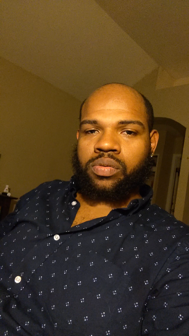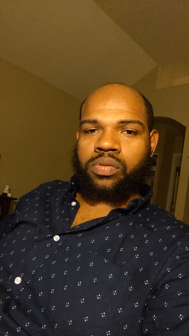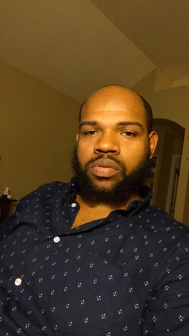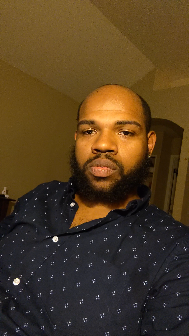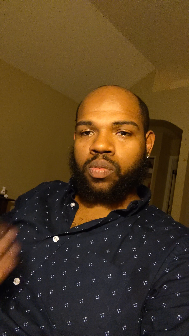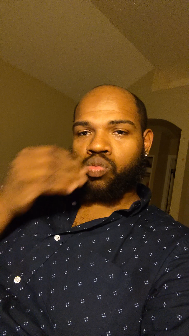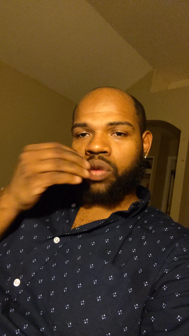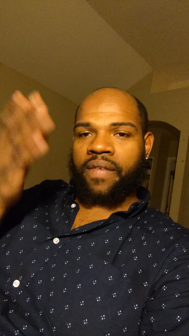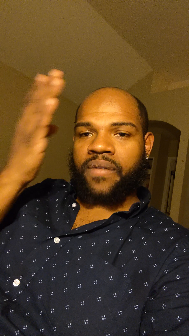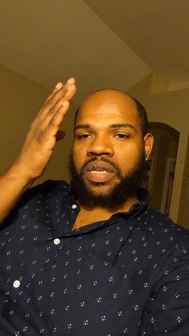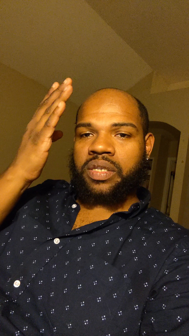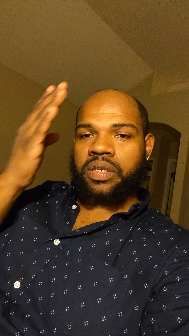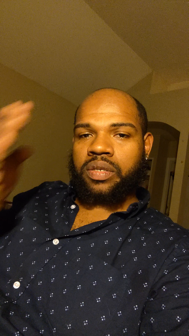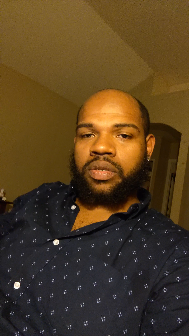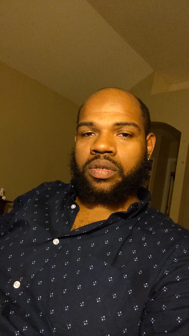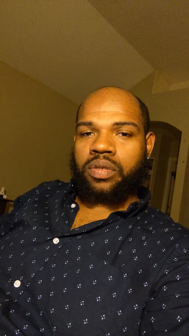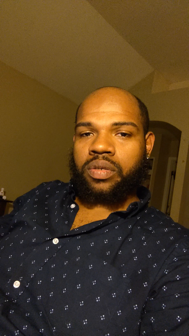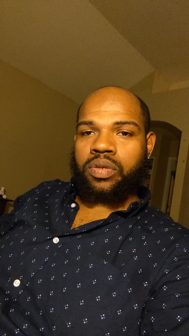breakfast